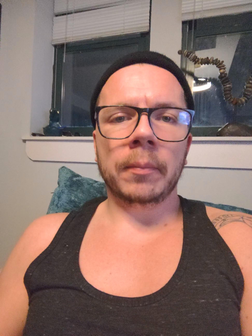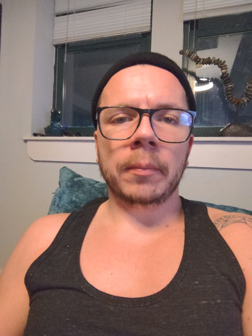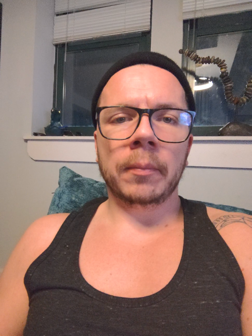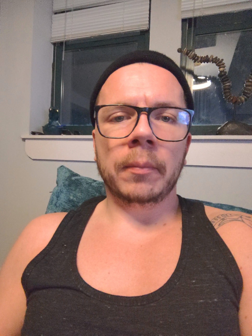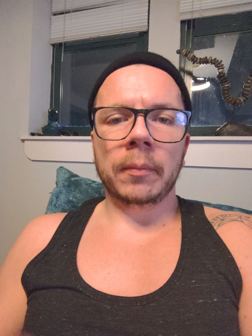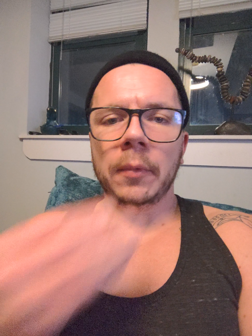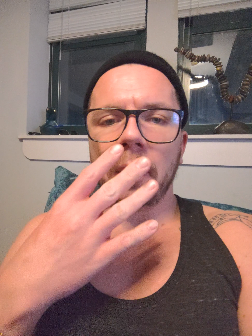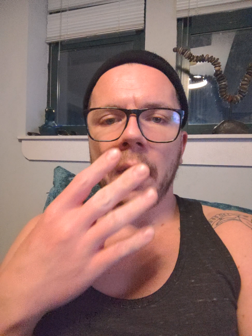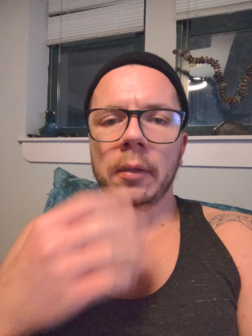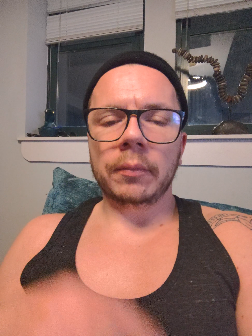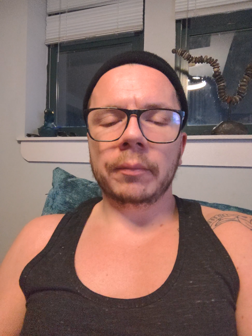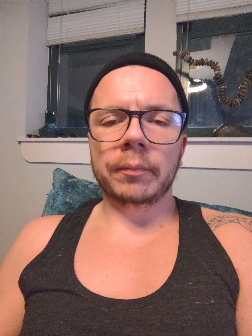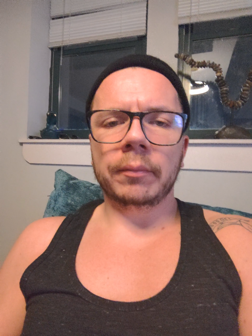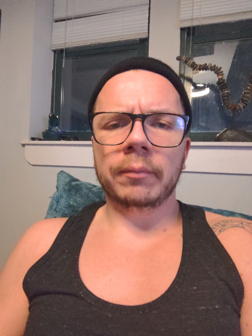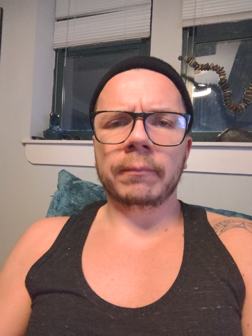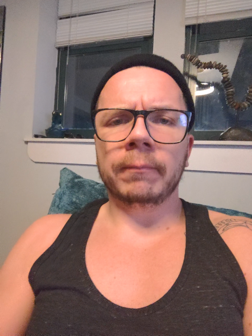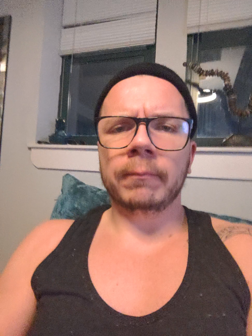snack